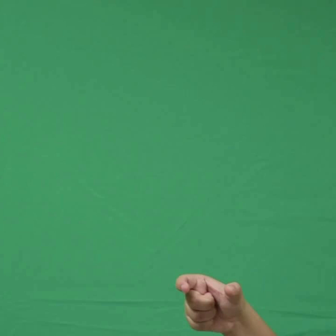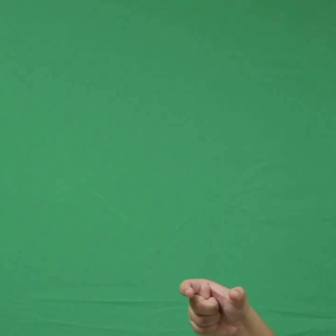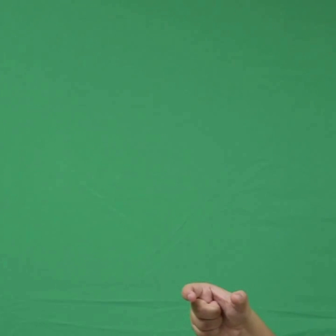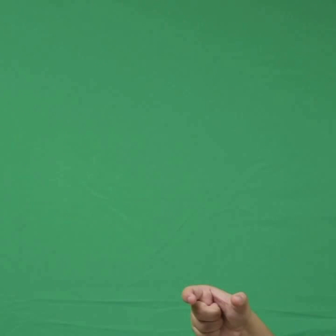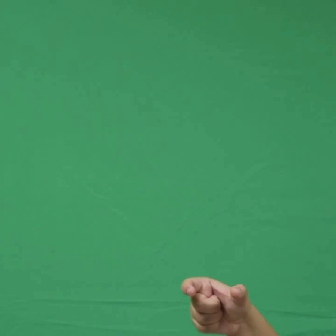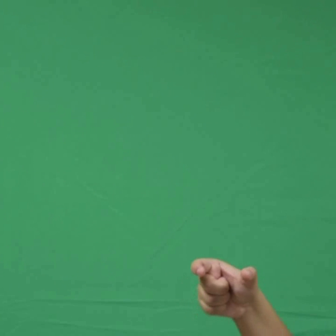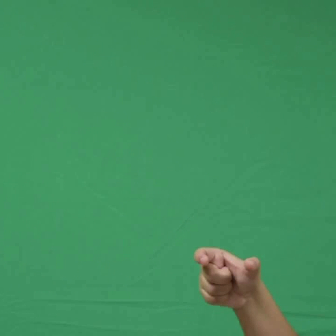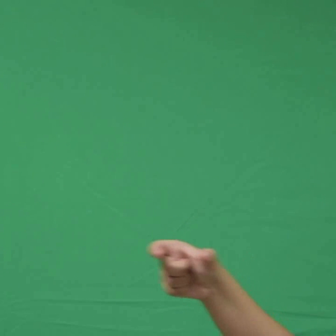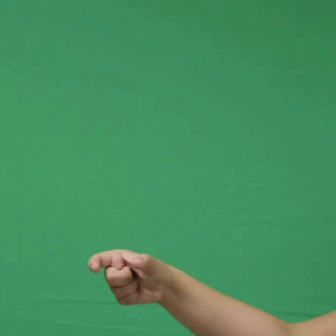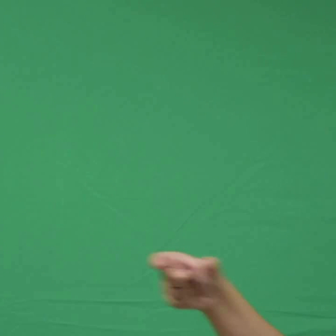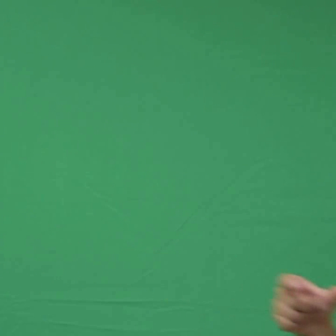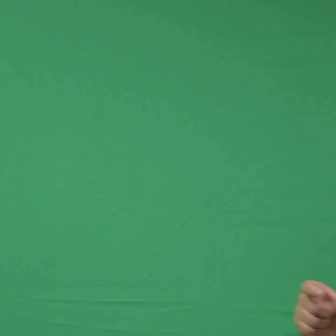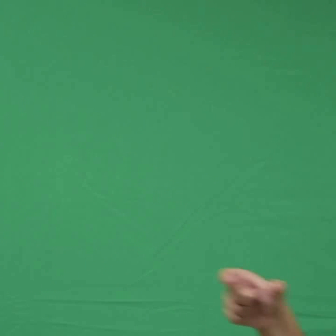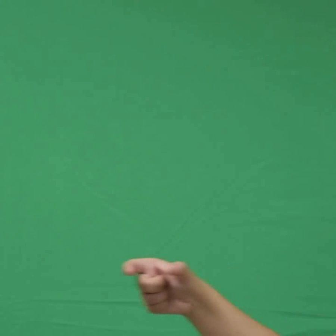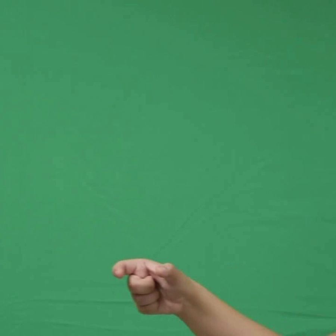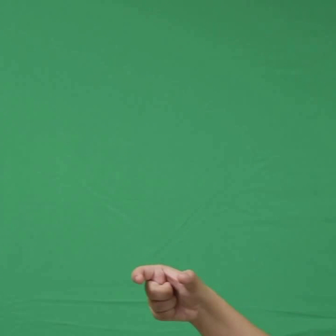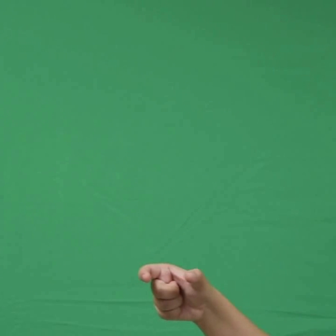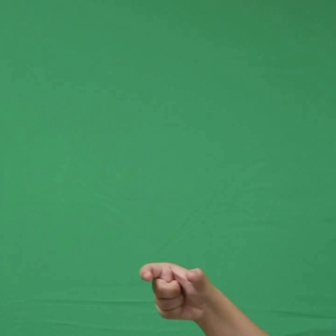X